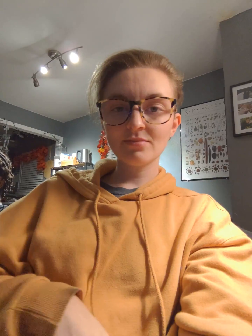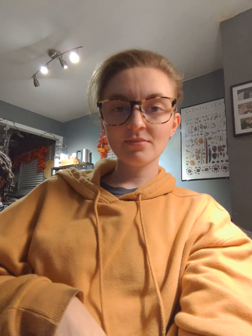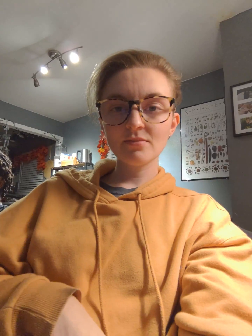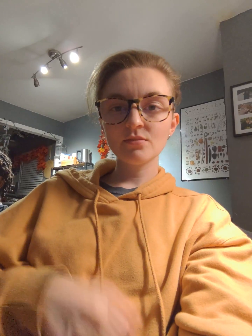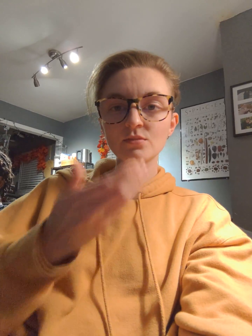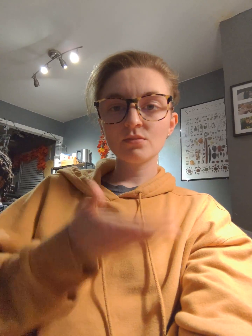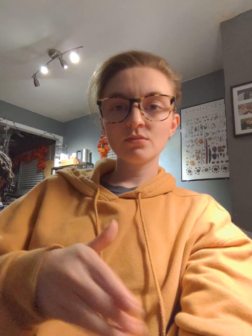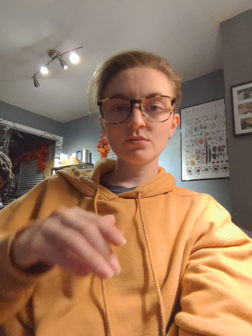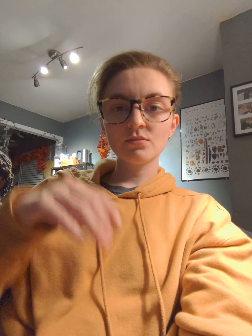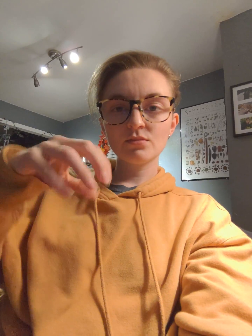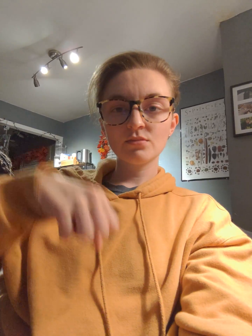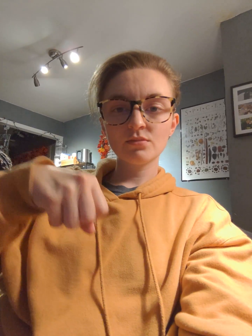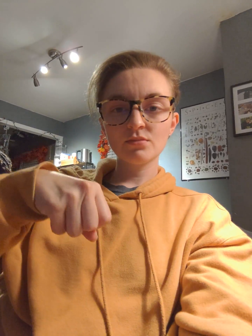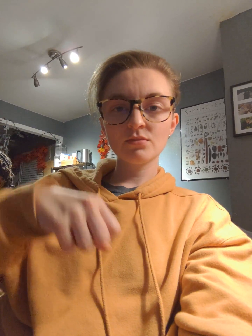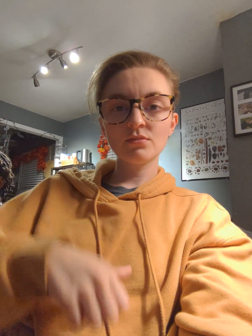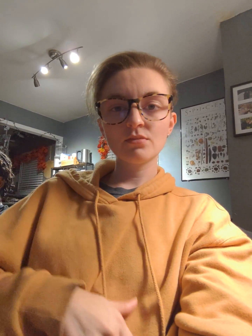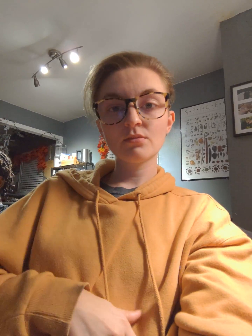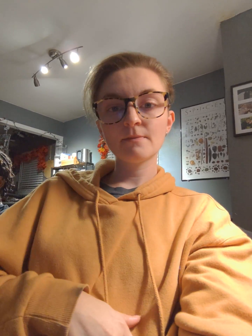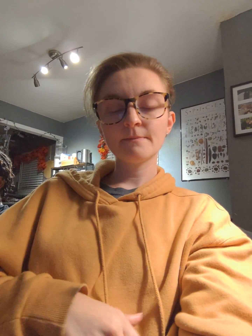bucket